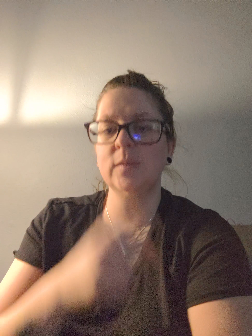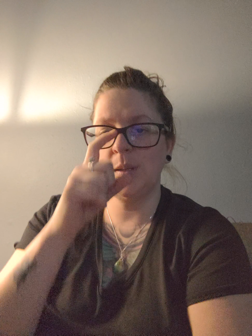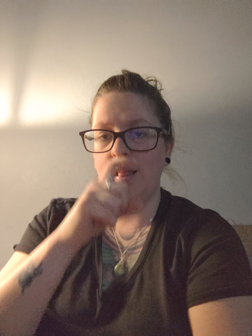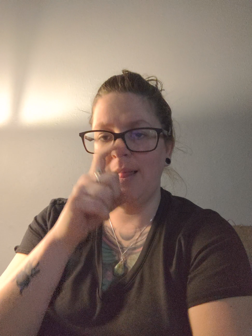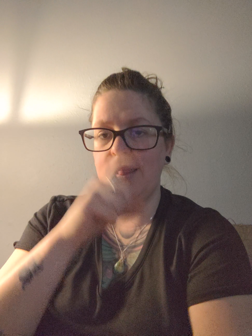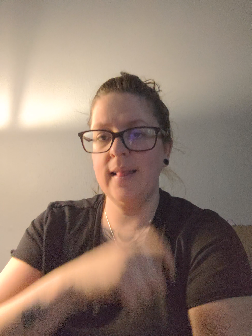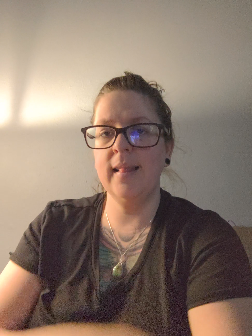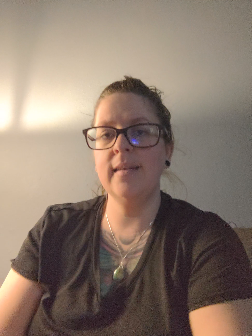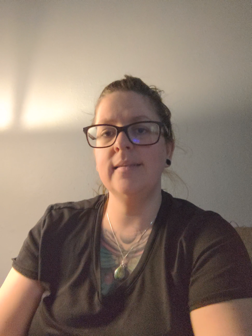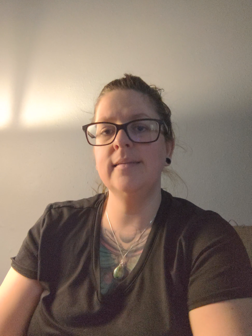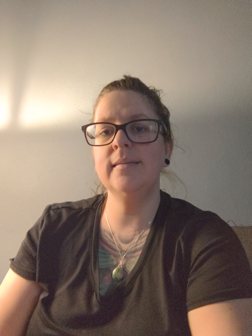doll